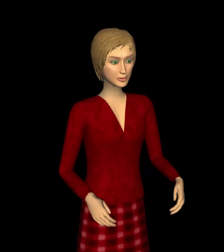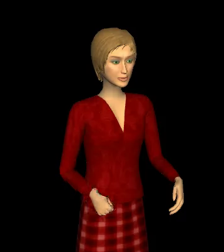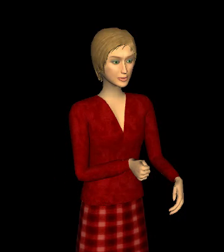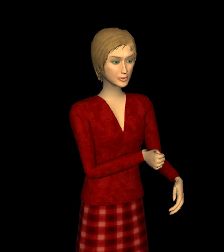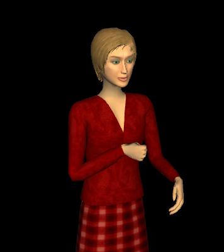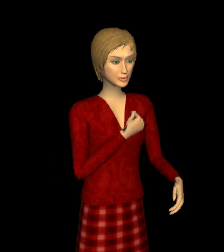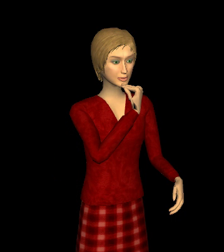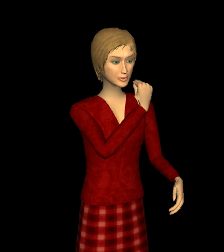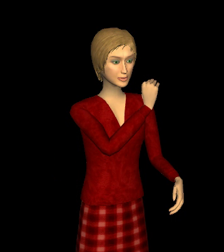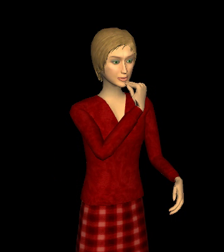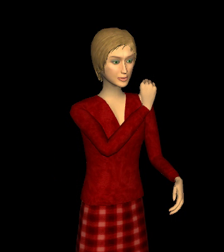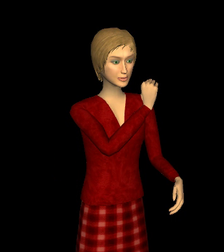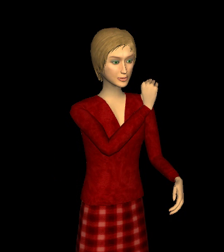ثلاجة